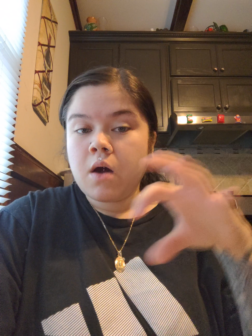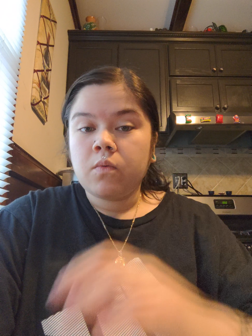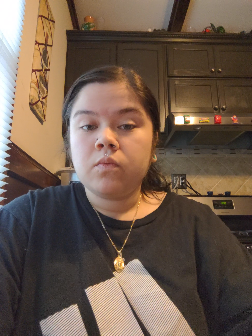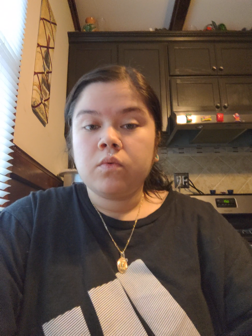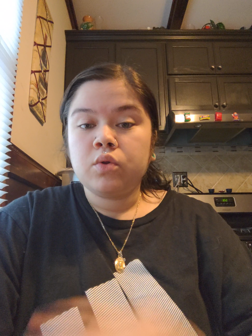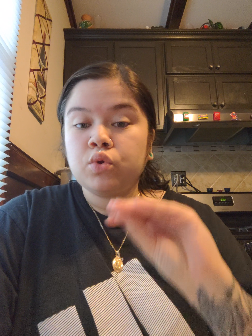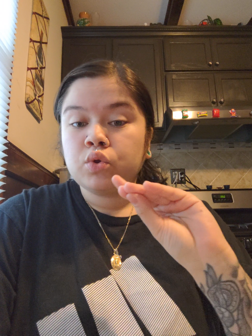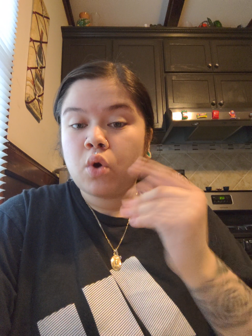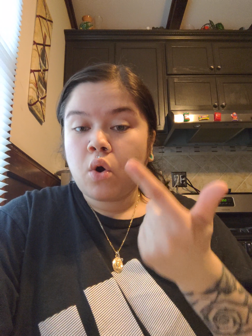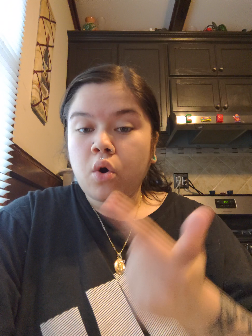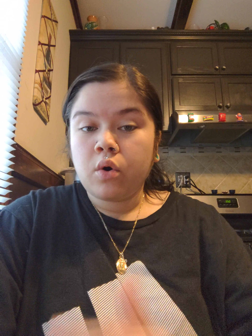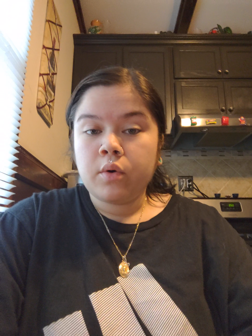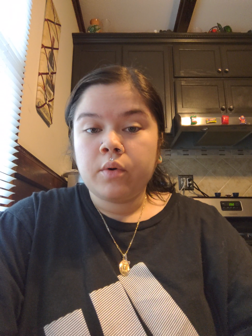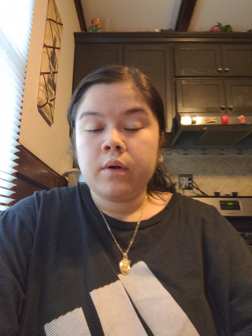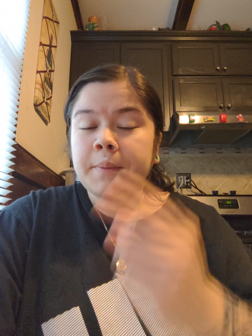dog